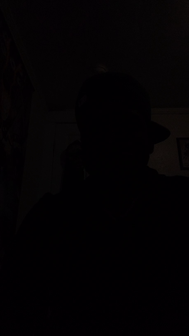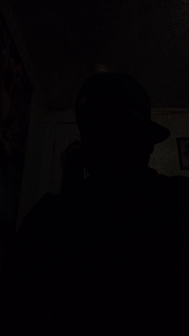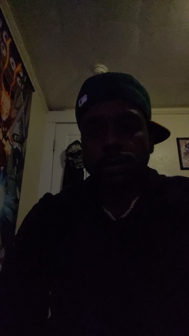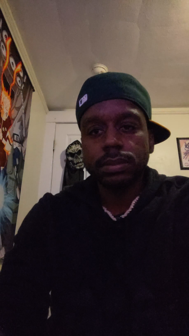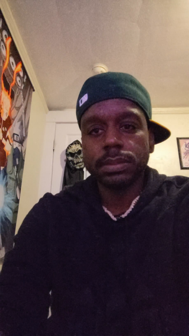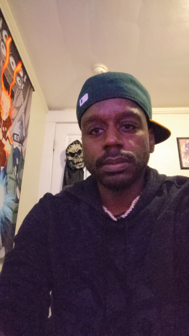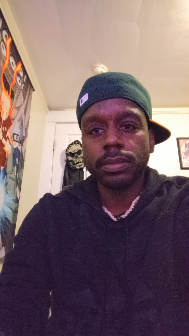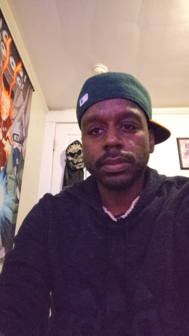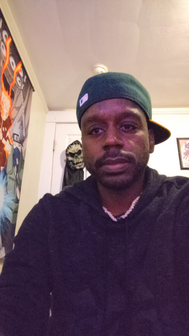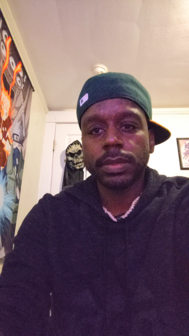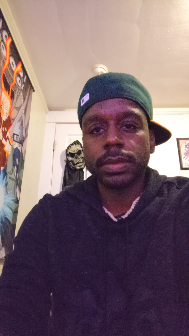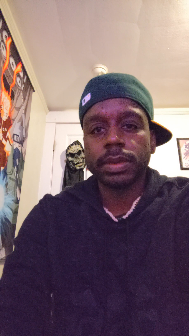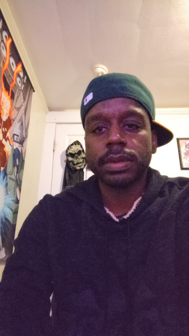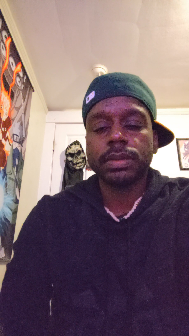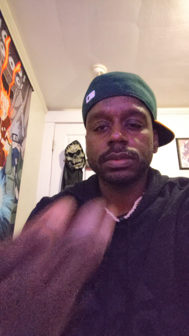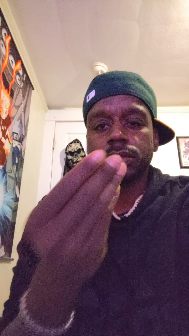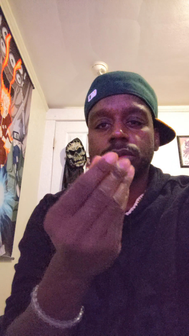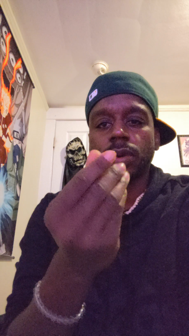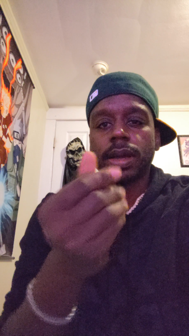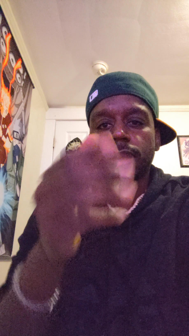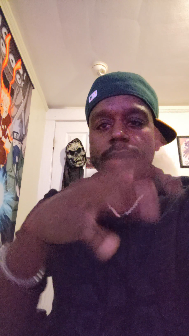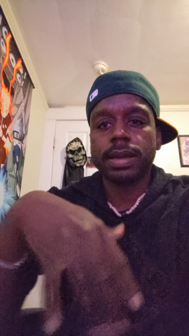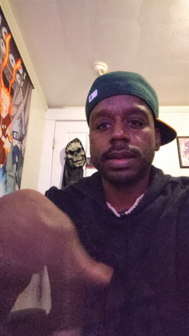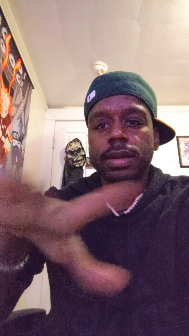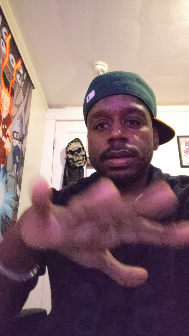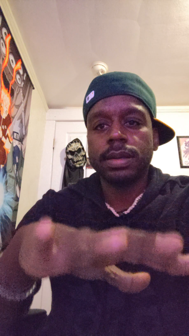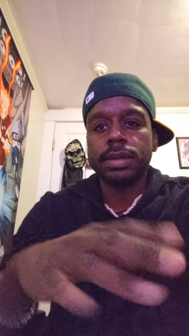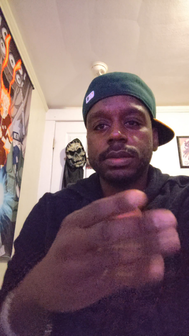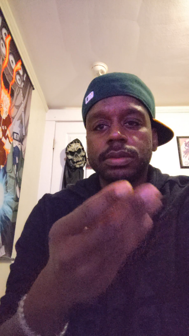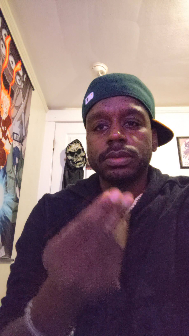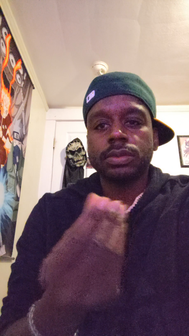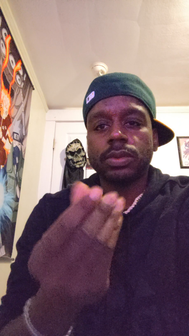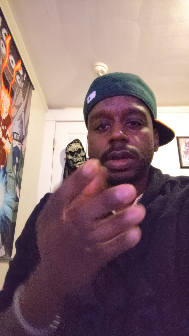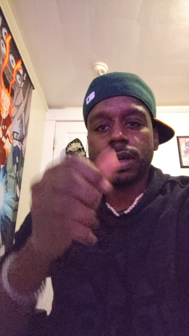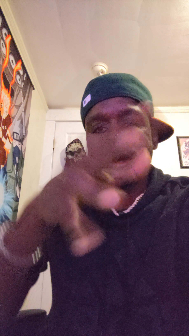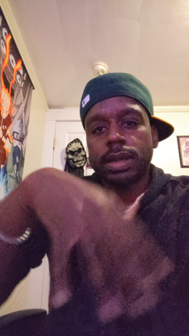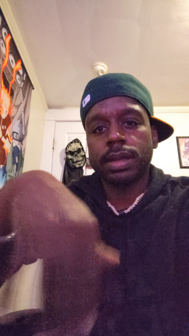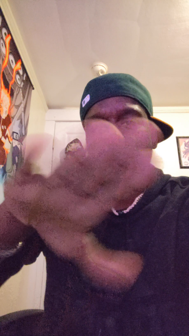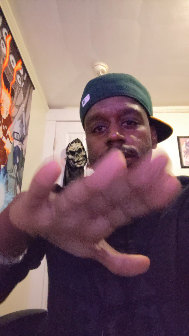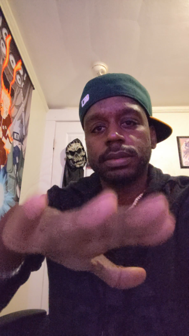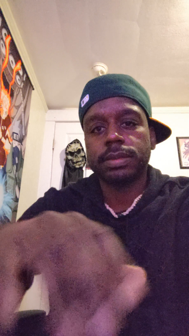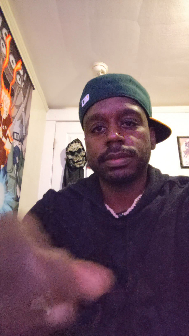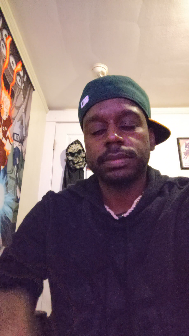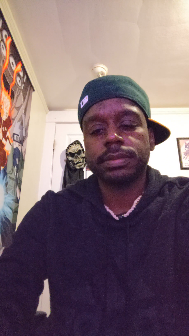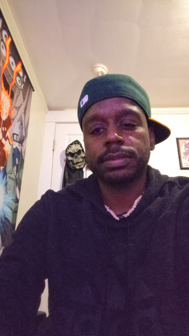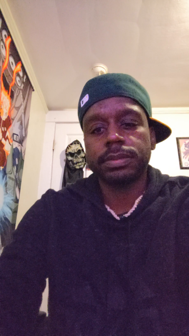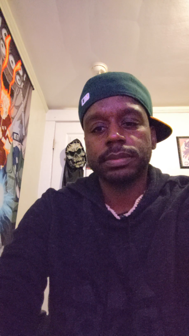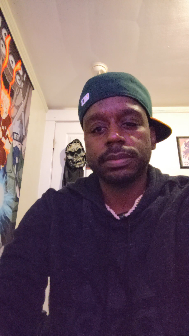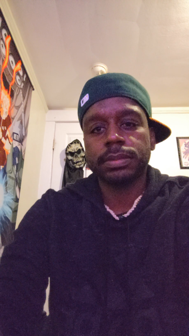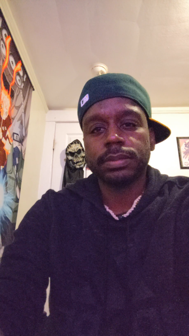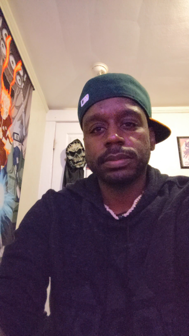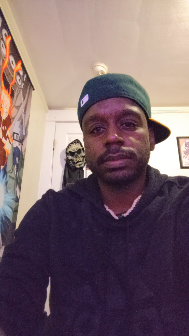garden